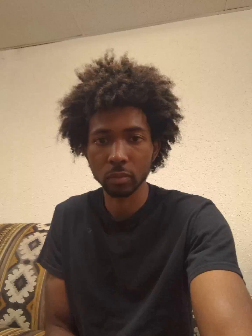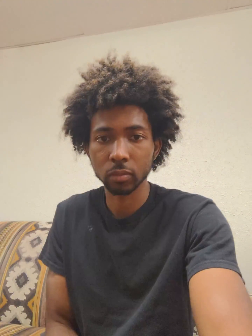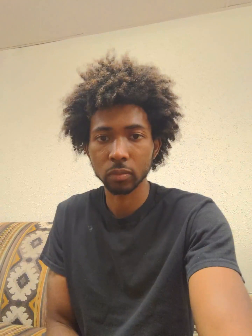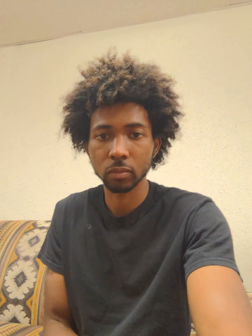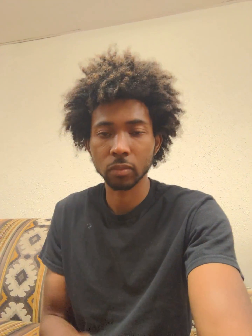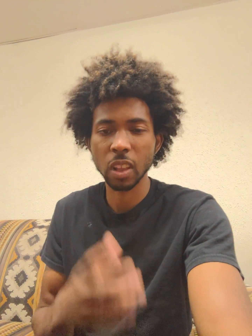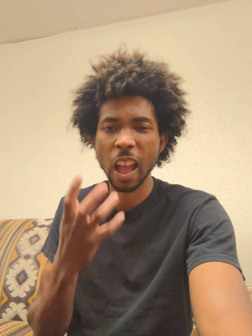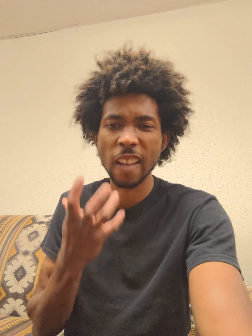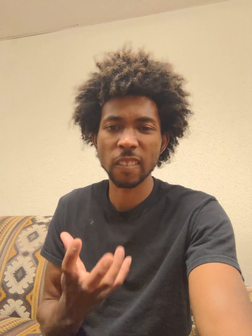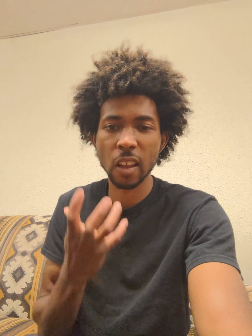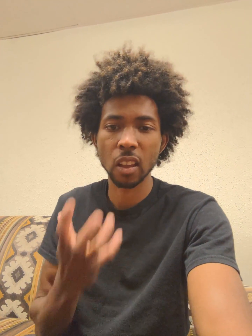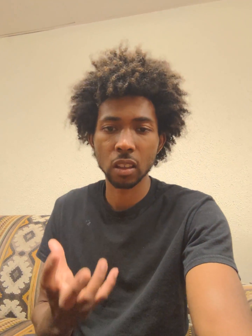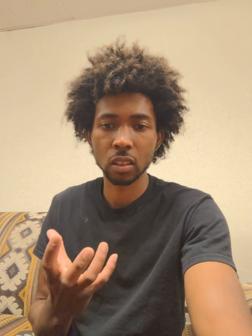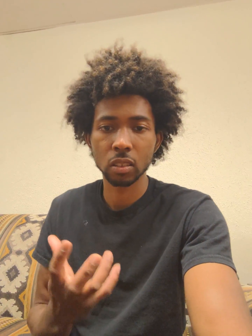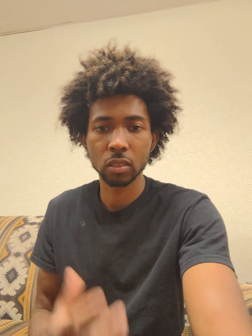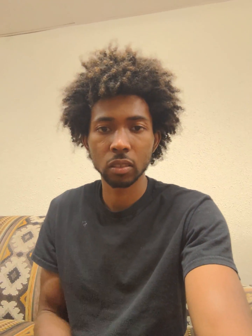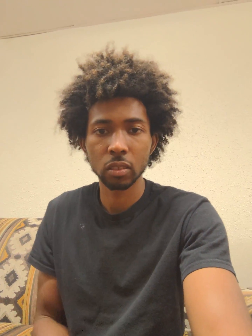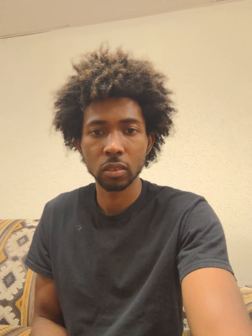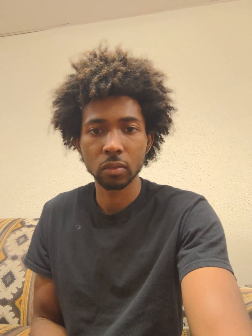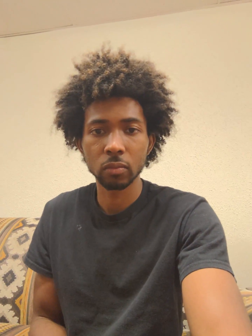heavy